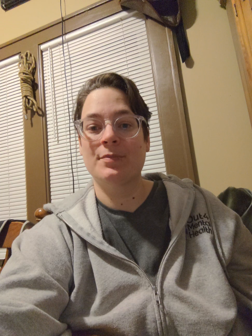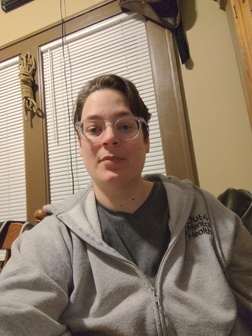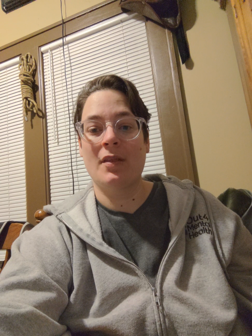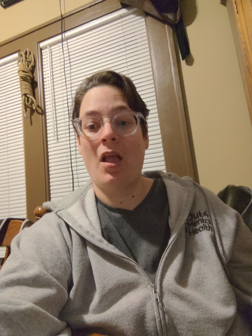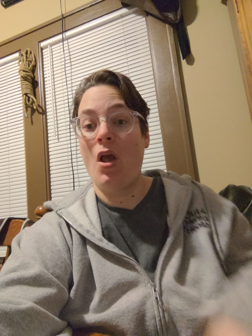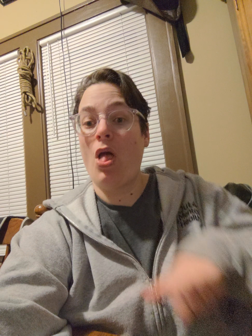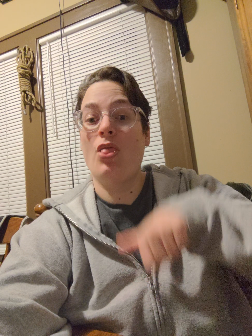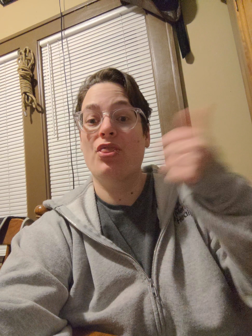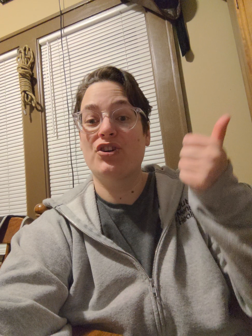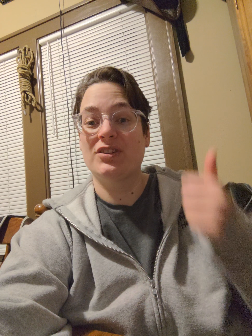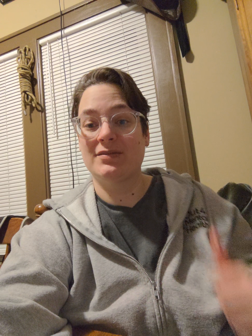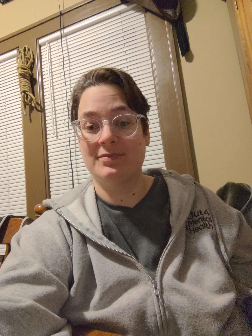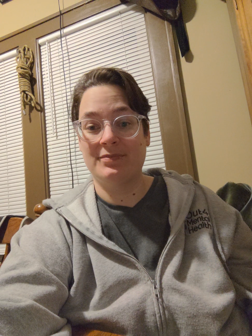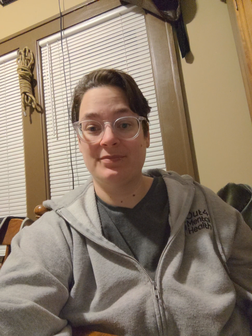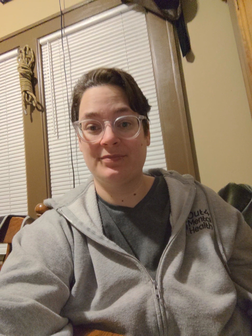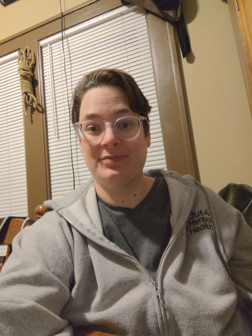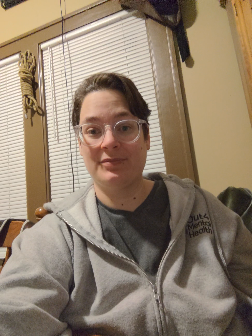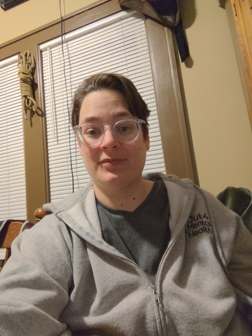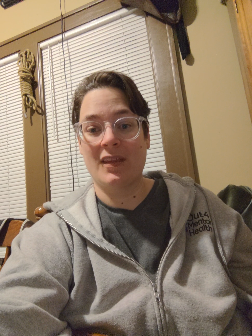another